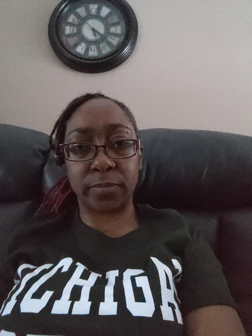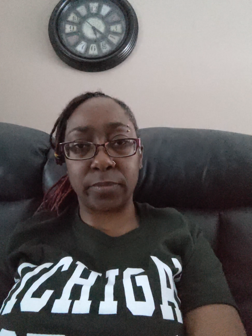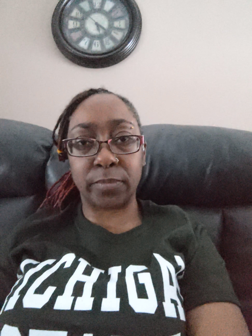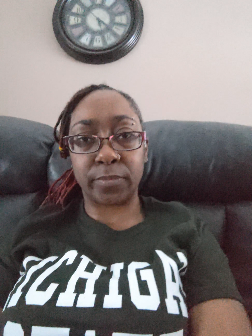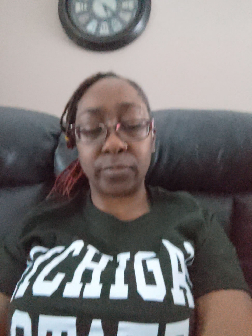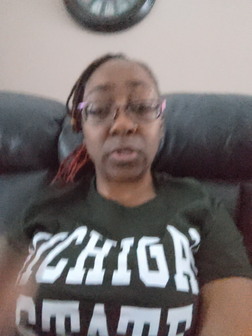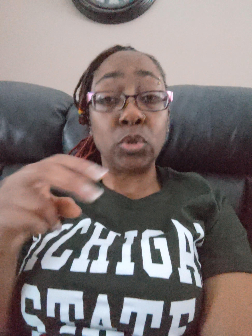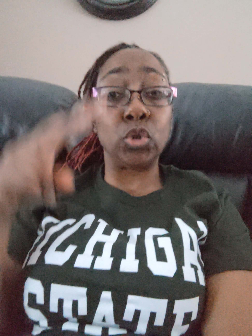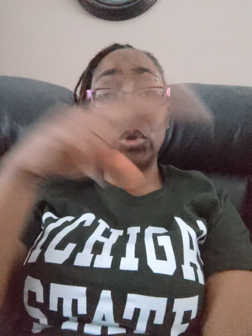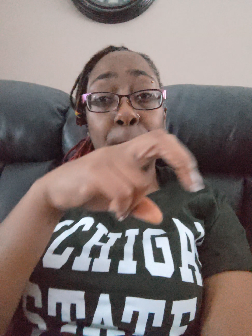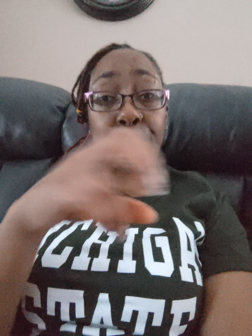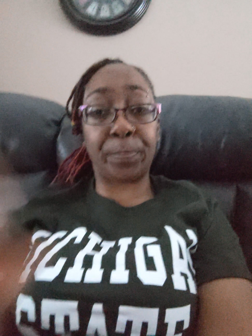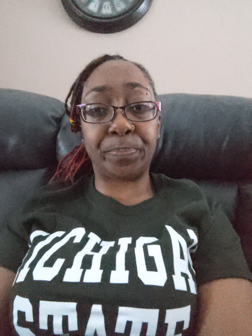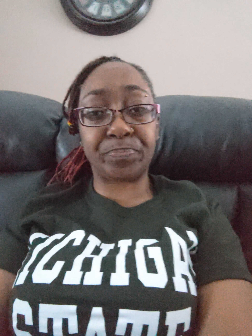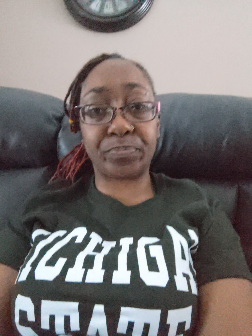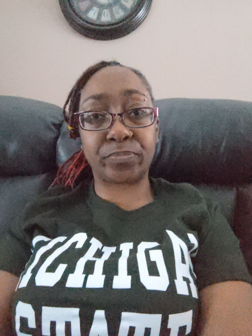jump